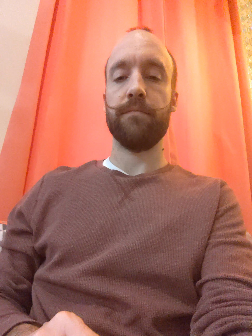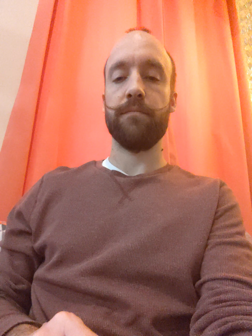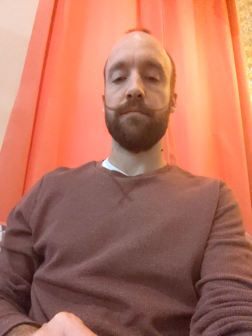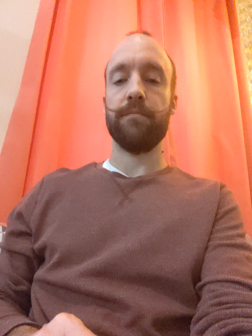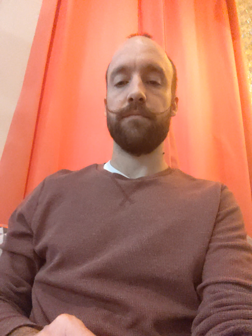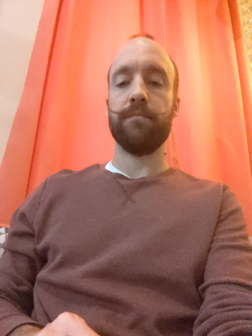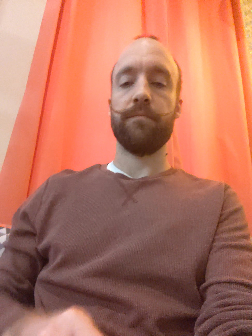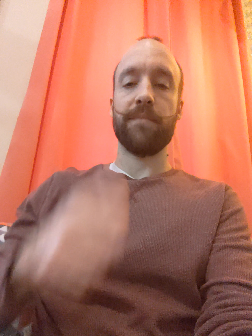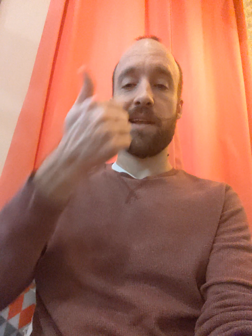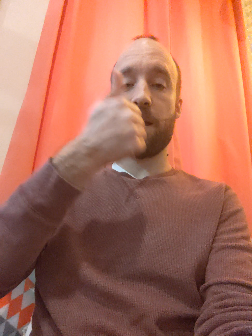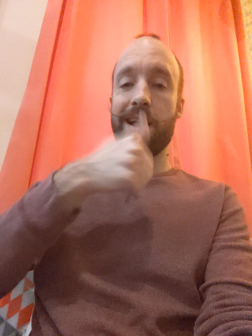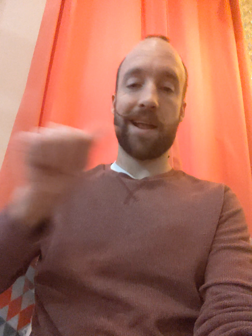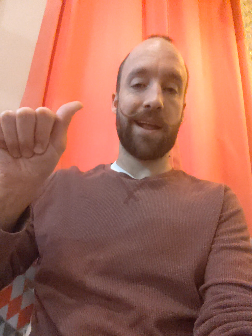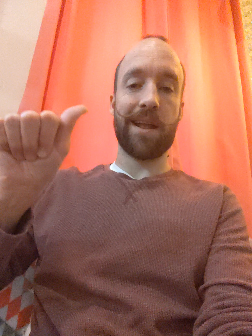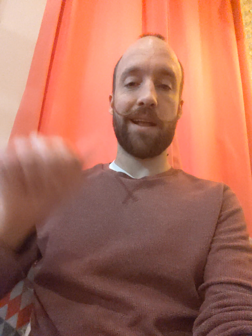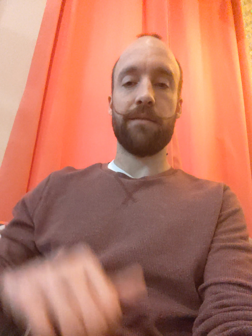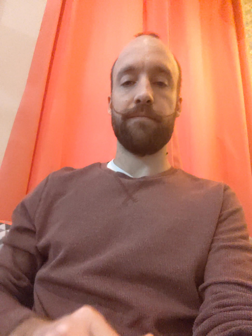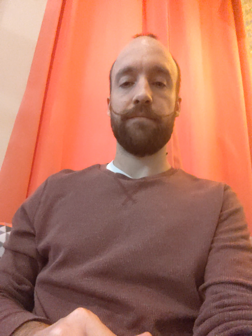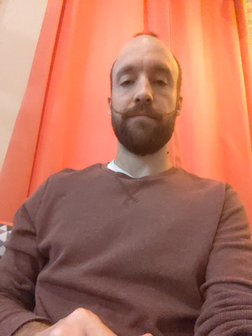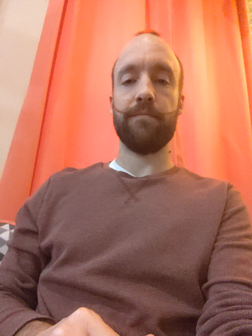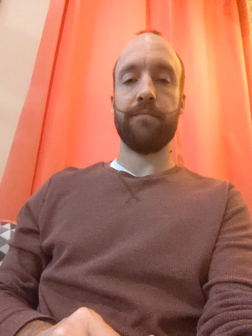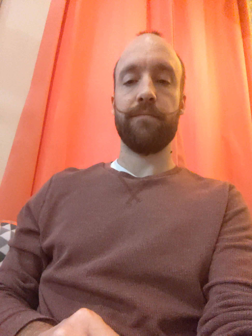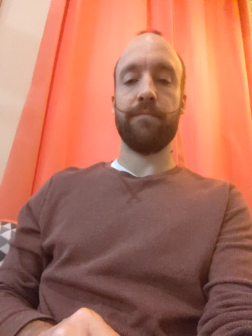any